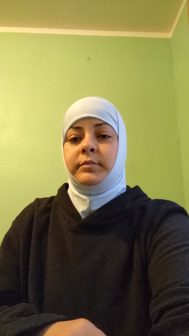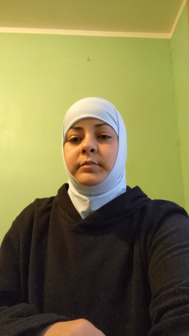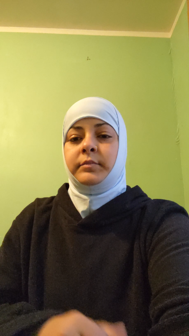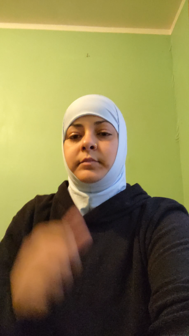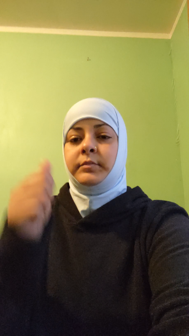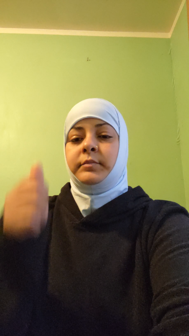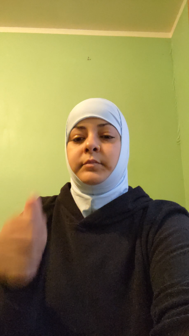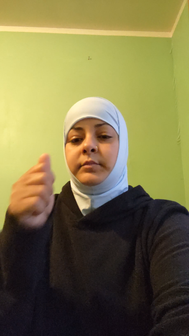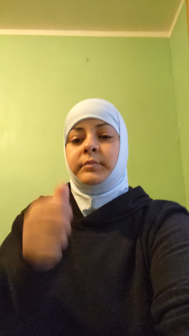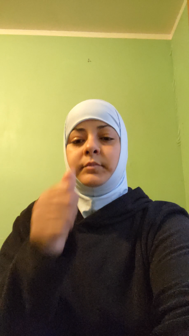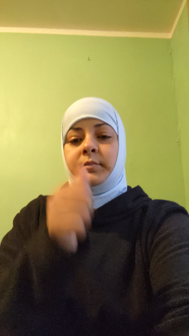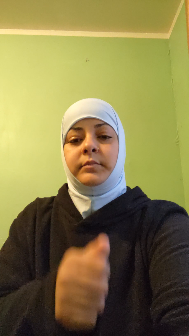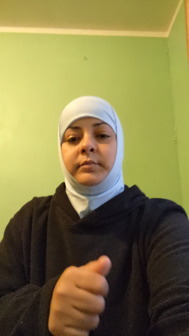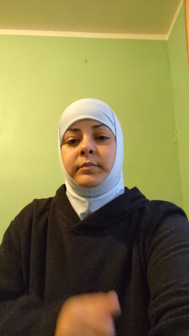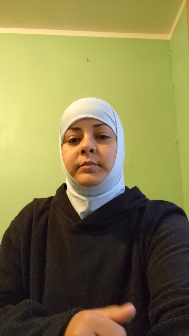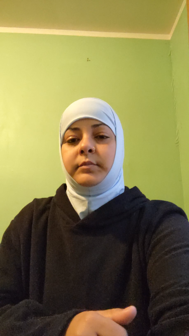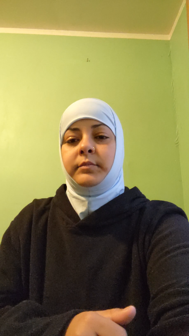each